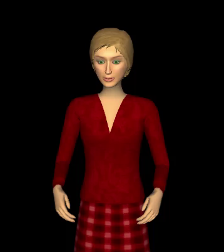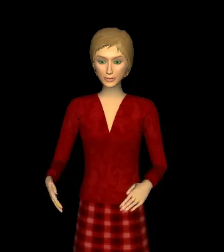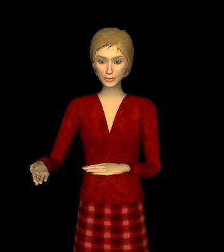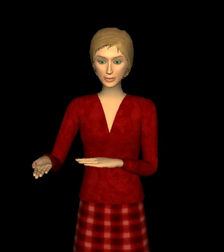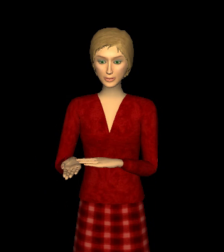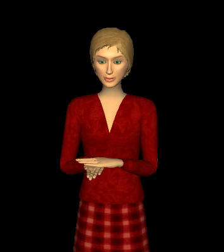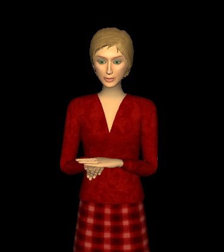فرن